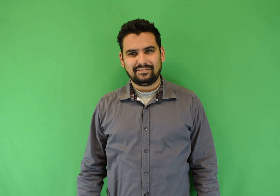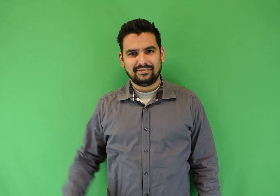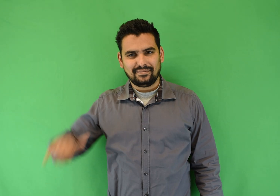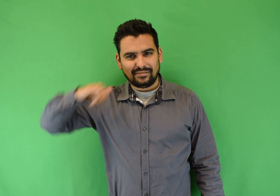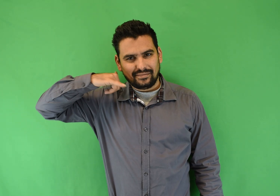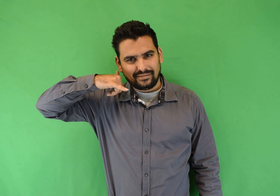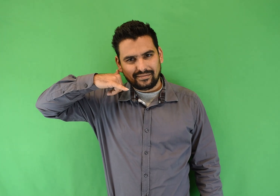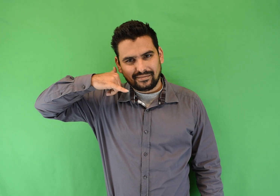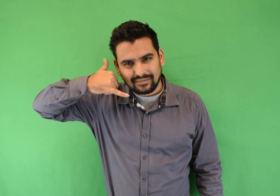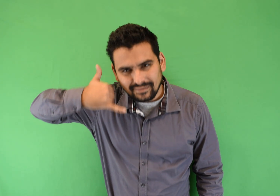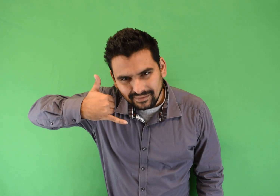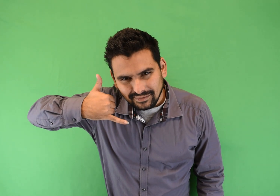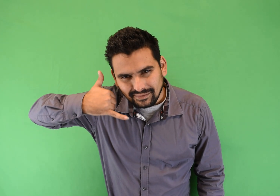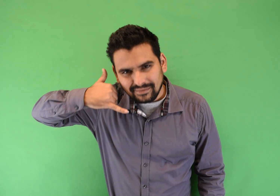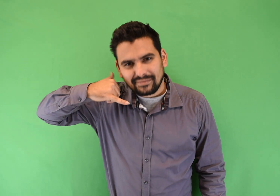llamar